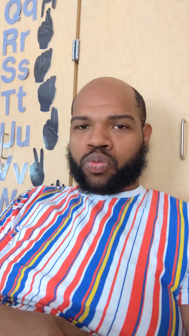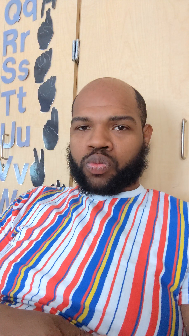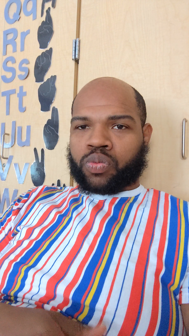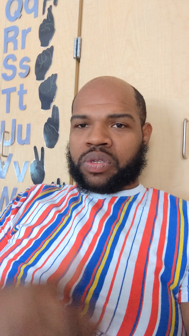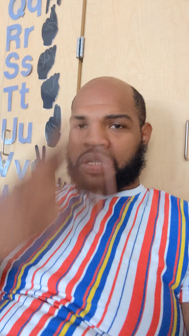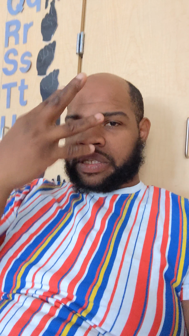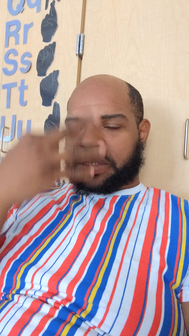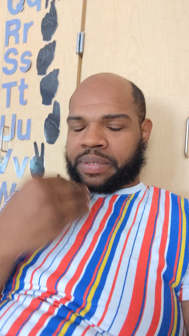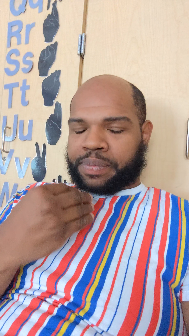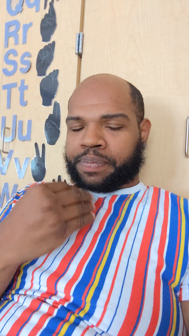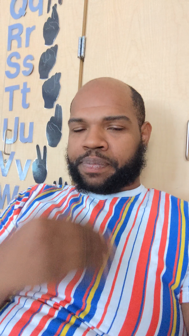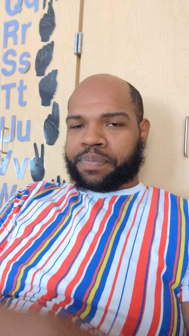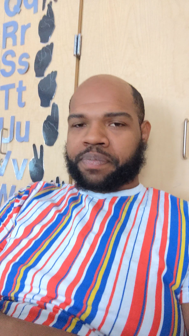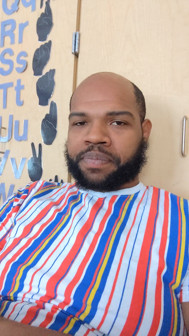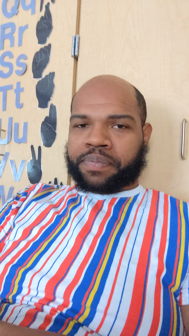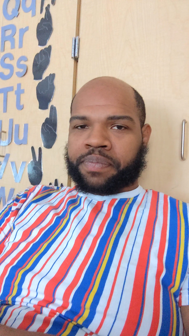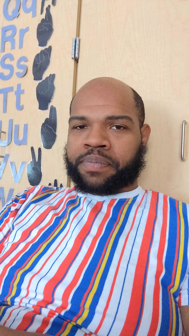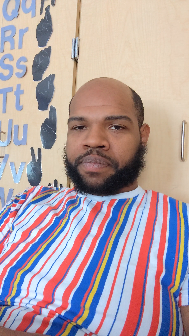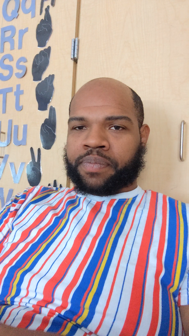asleep